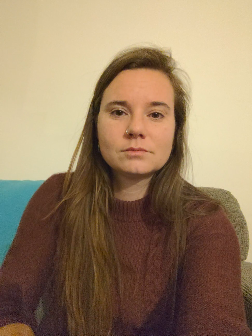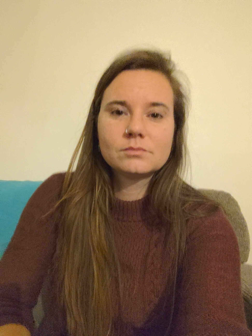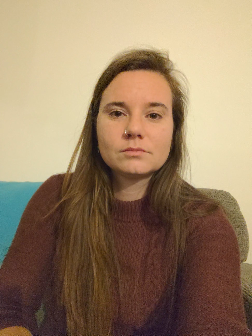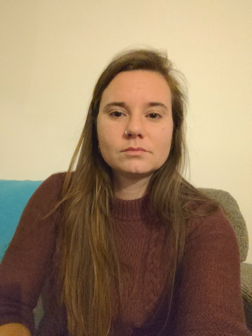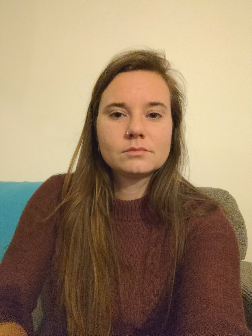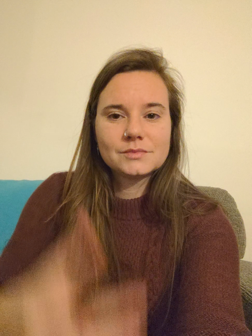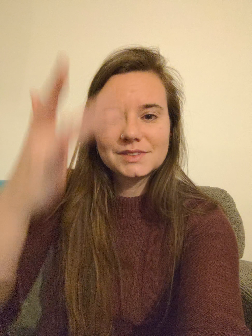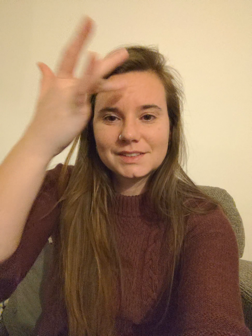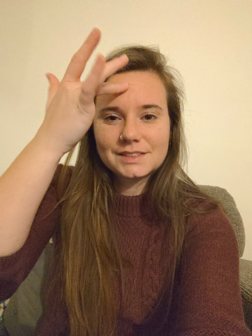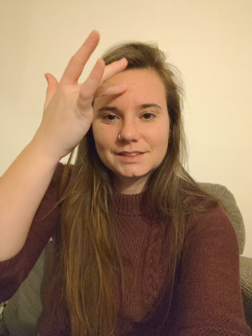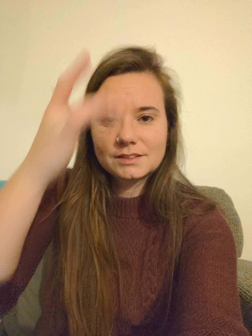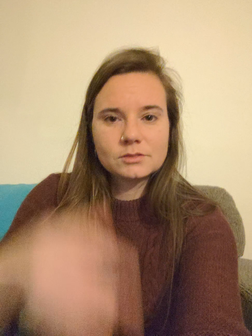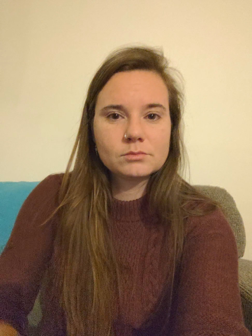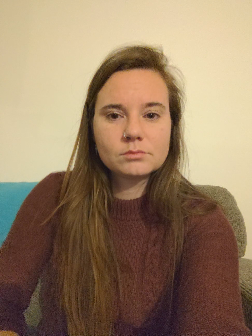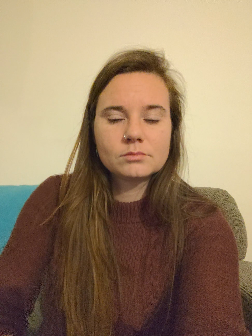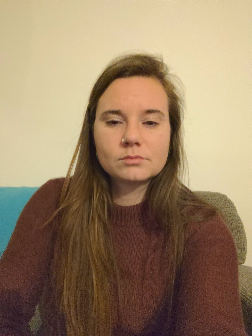sick